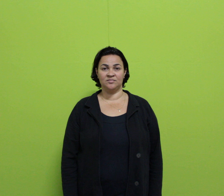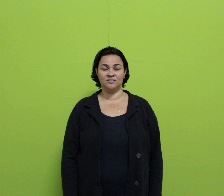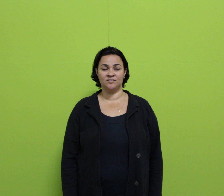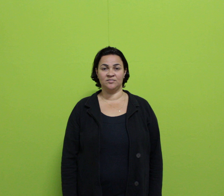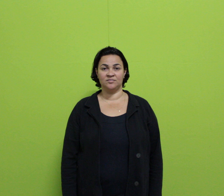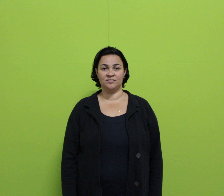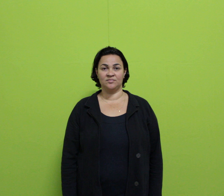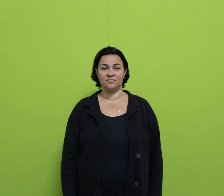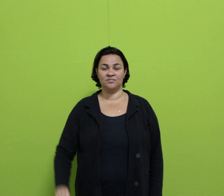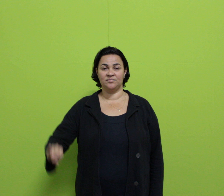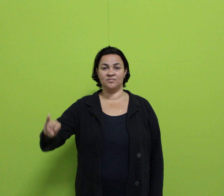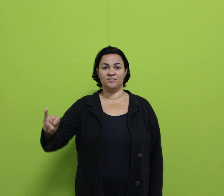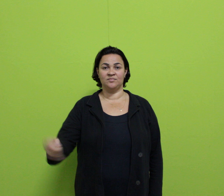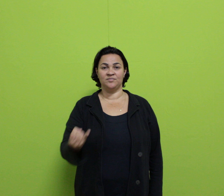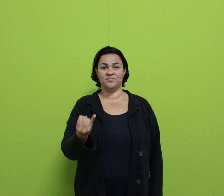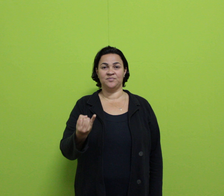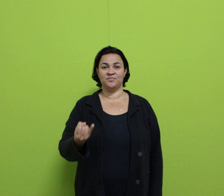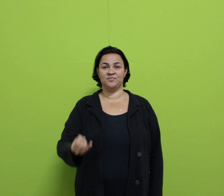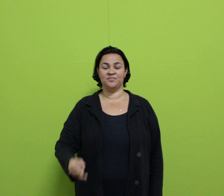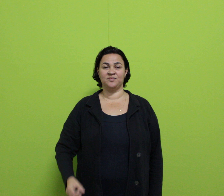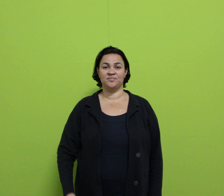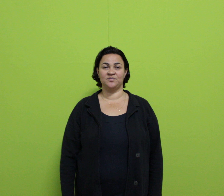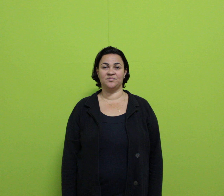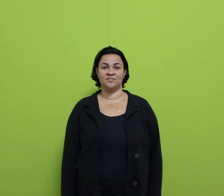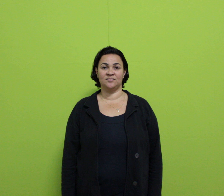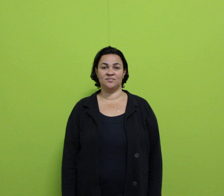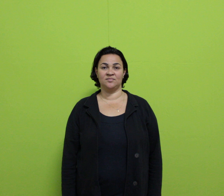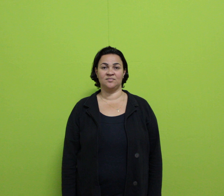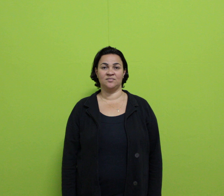aproveitar